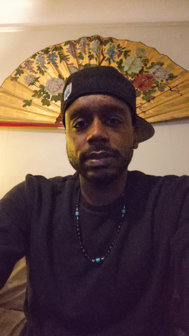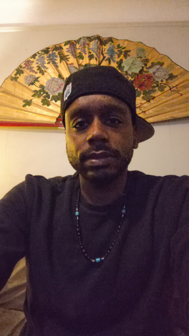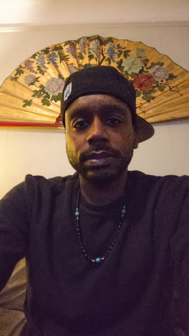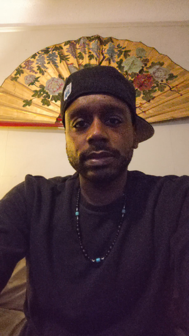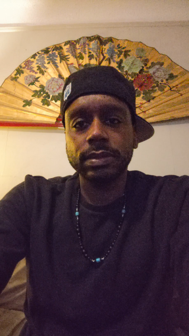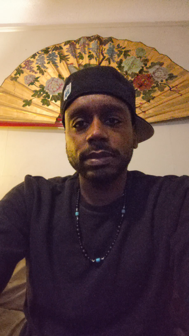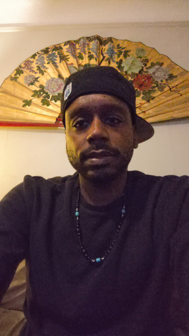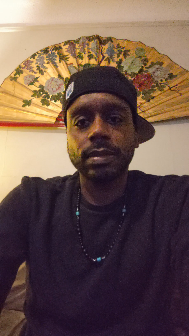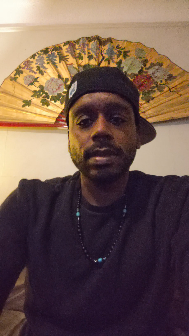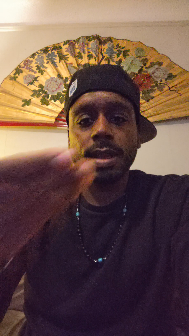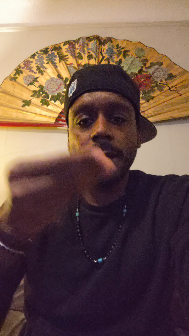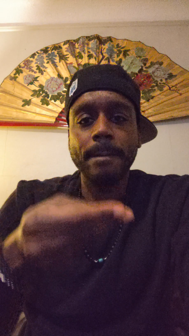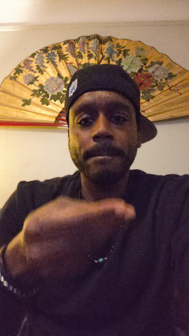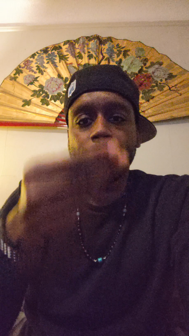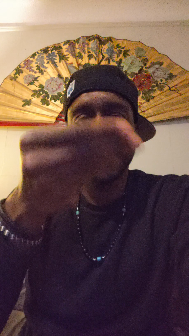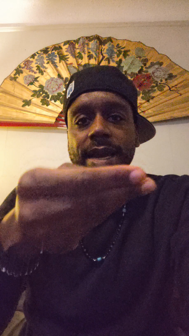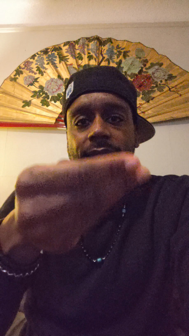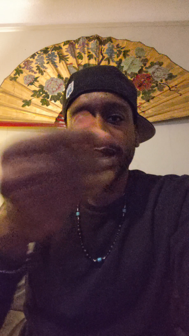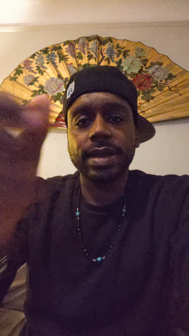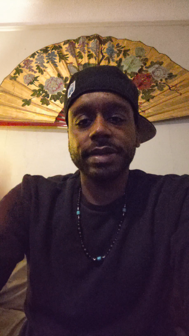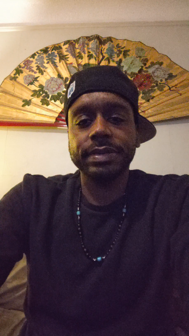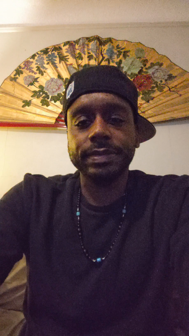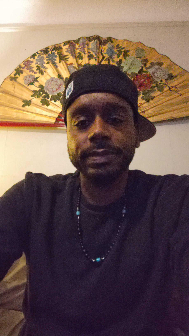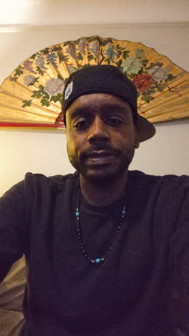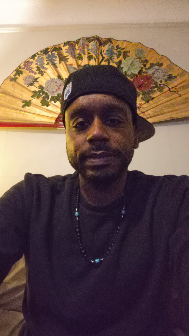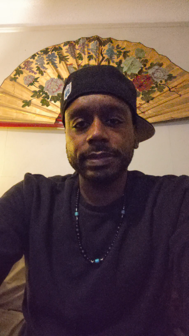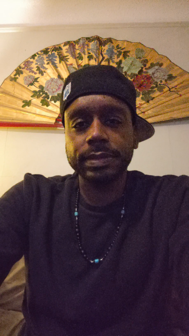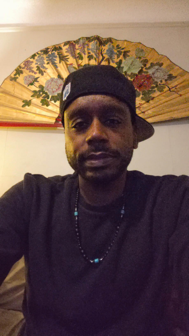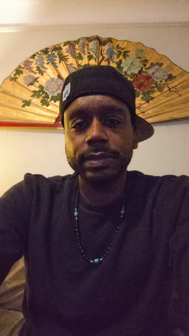buy